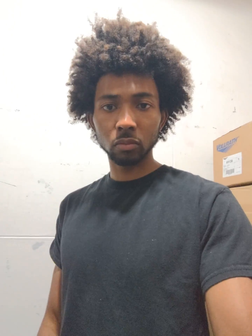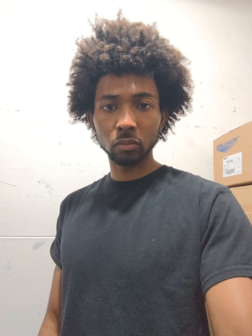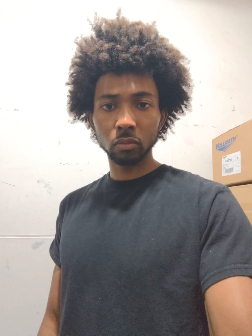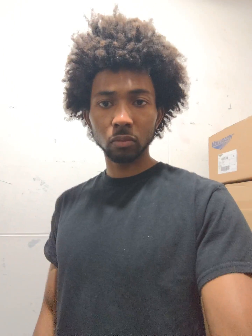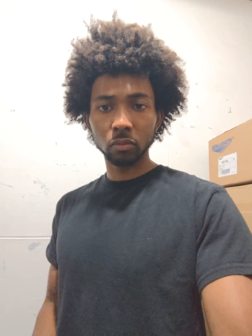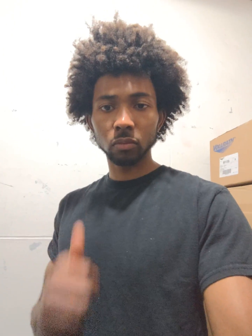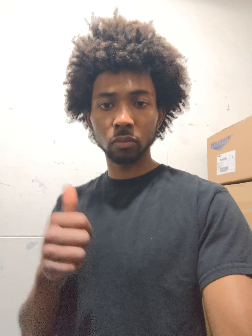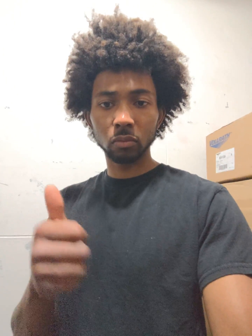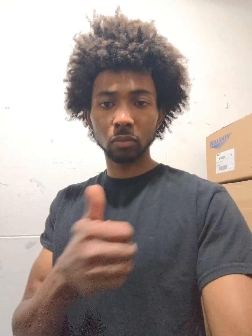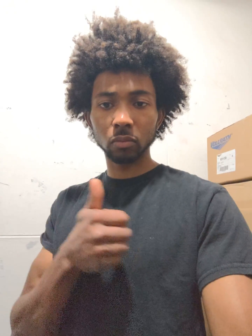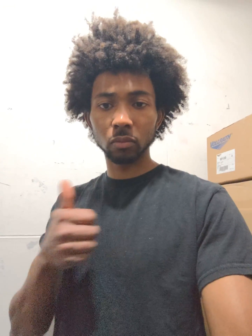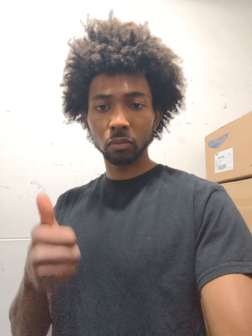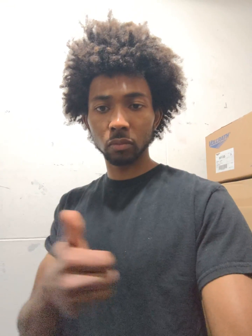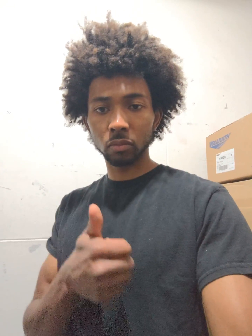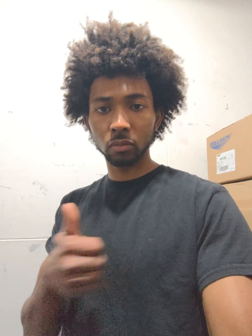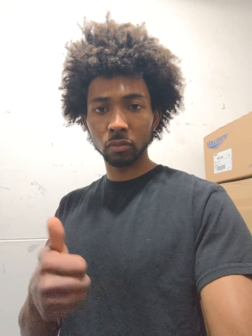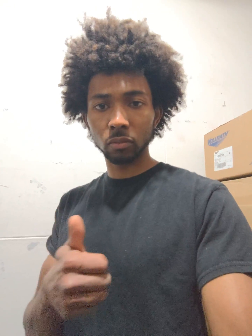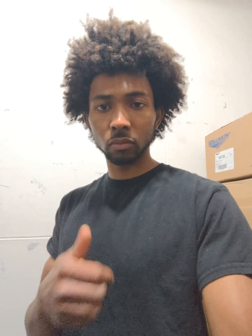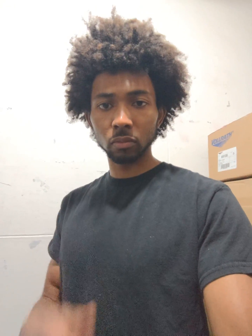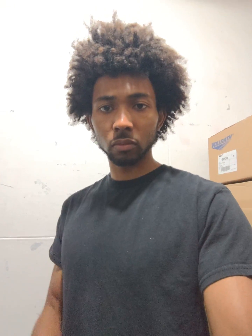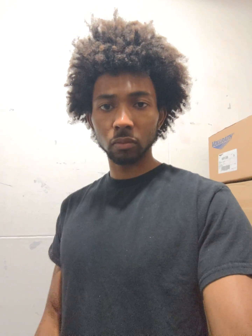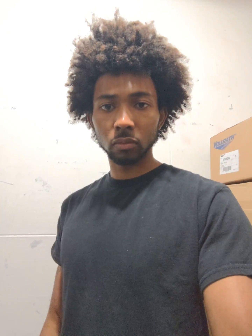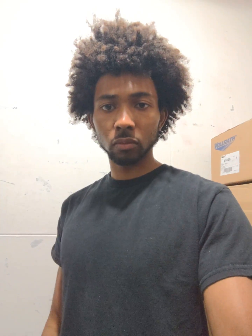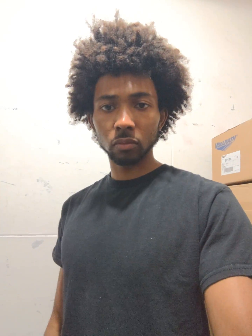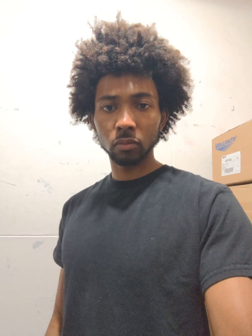basement